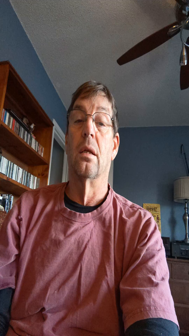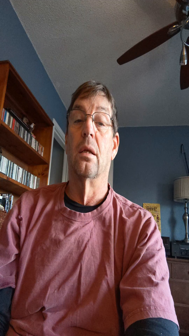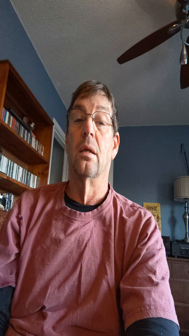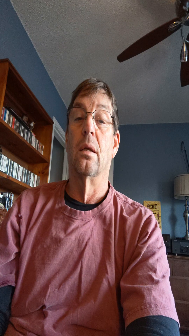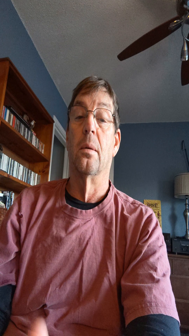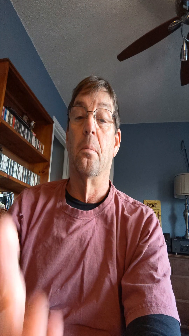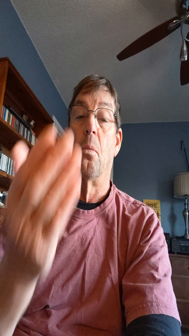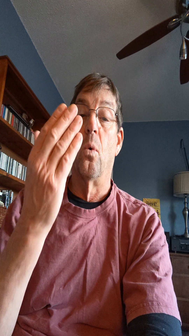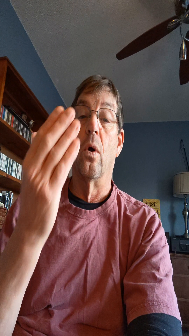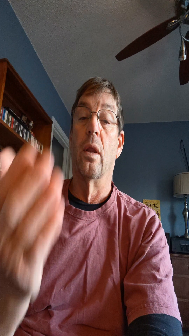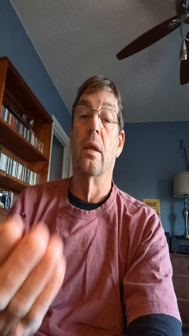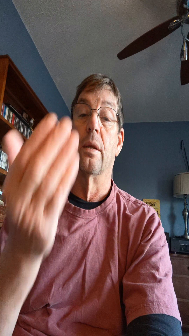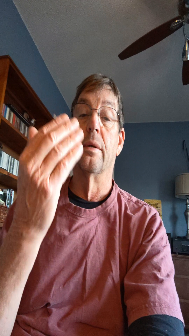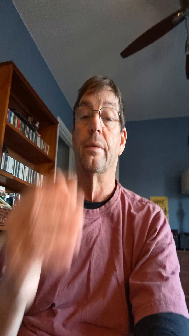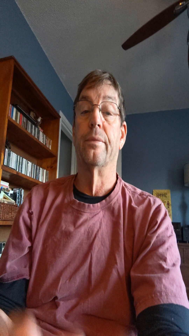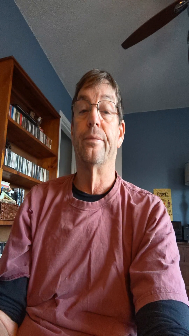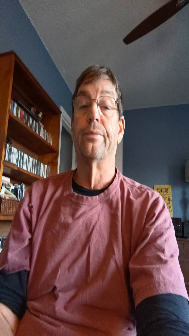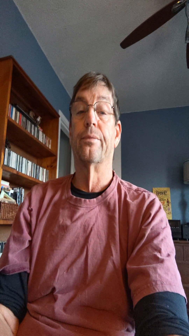morning